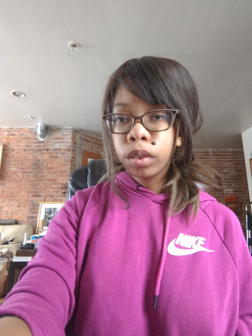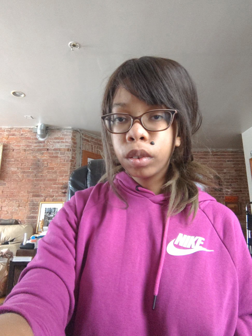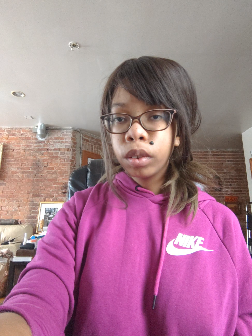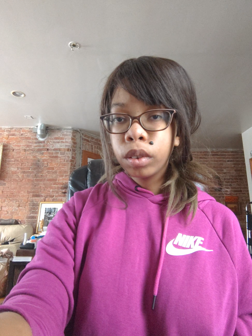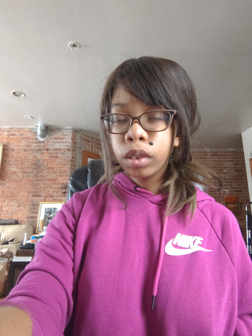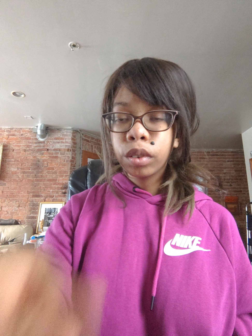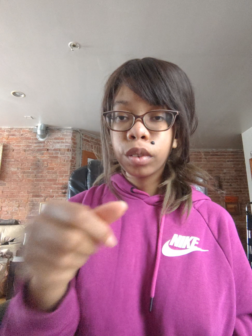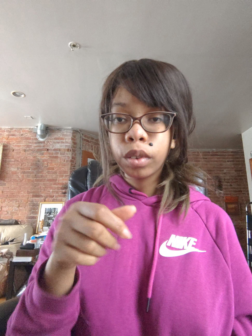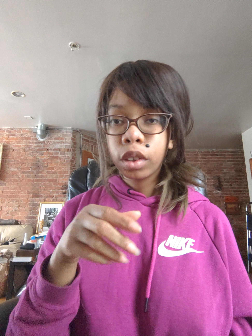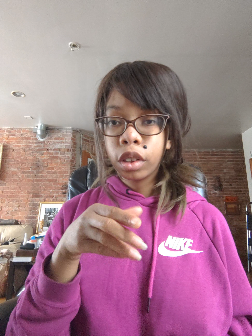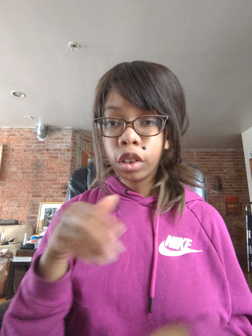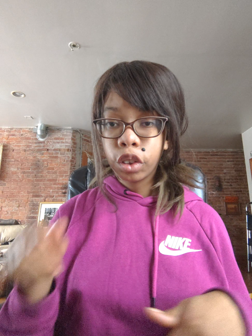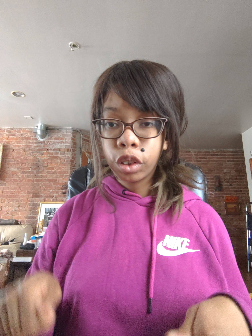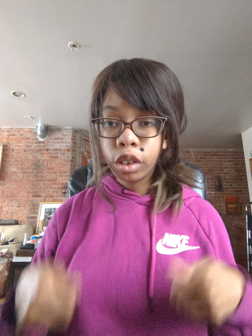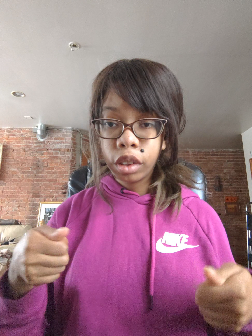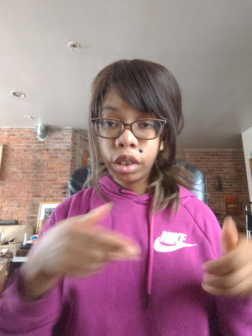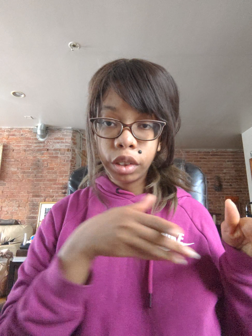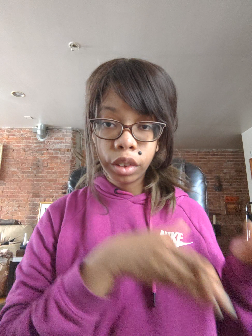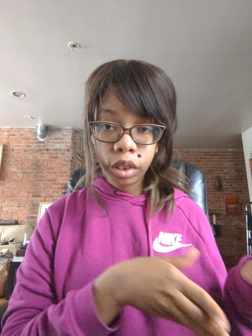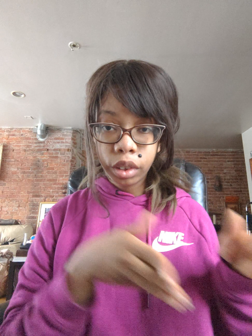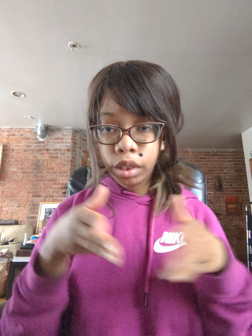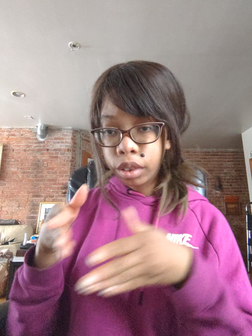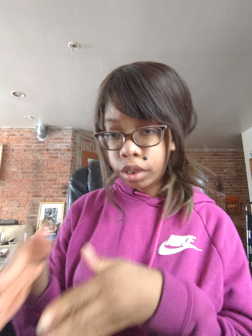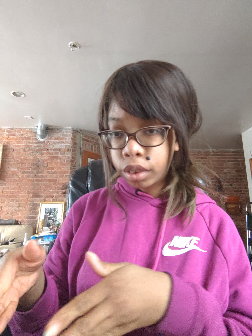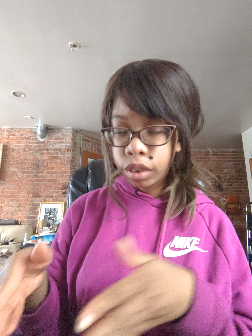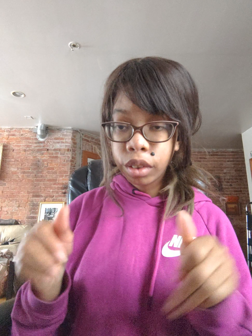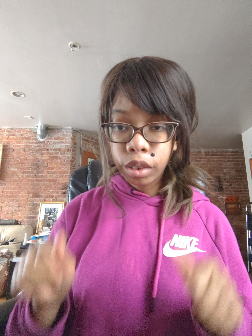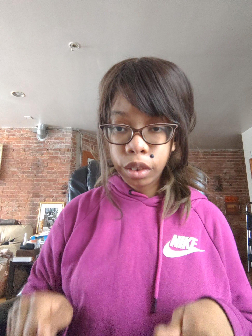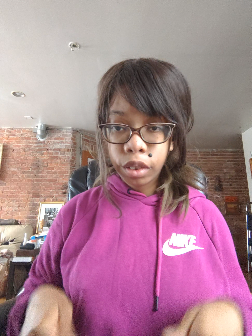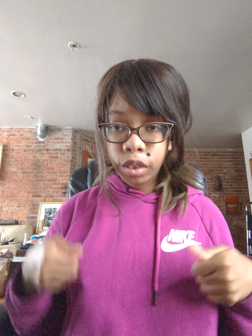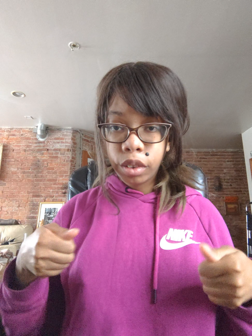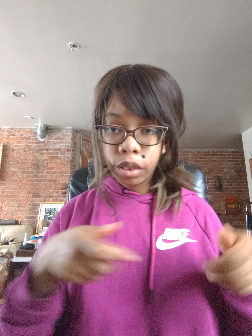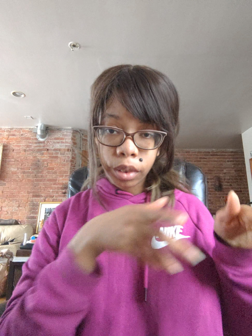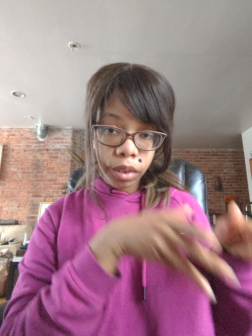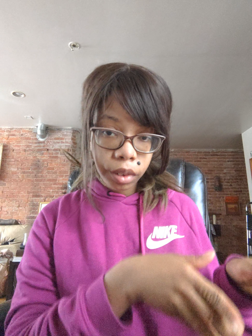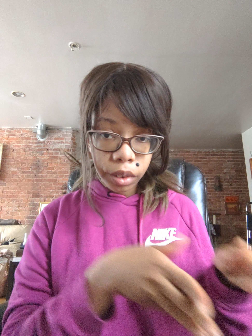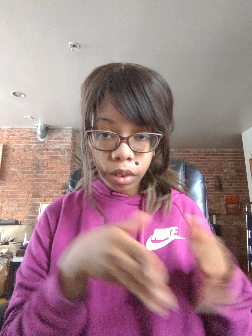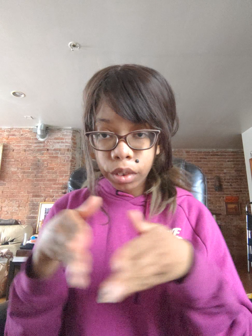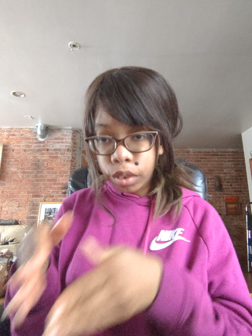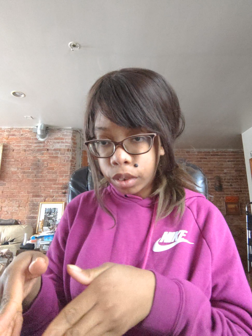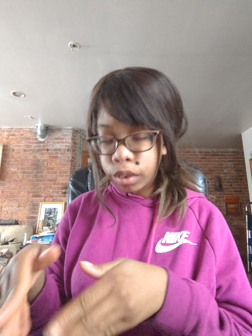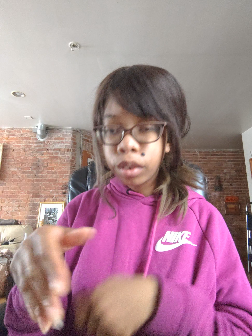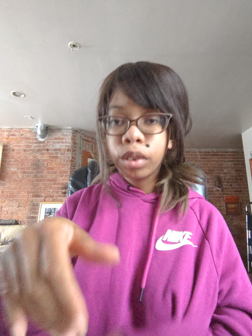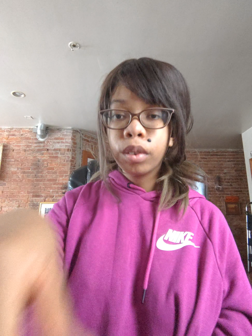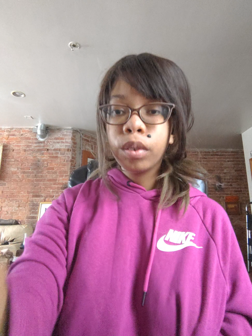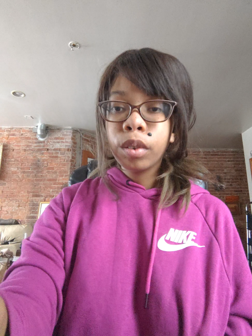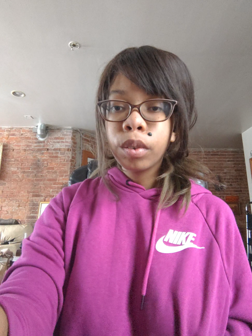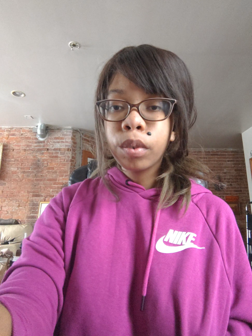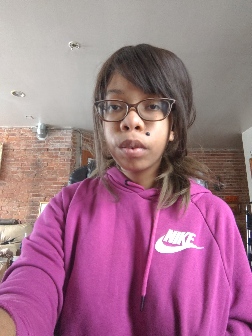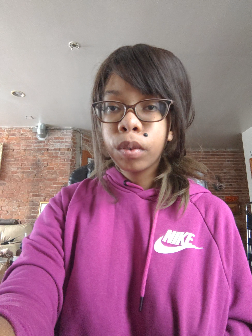jeans